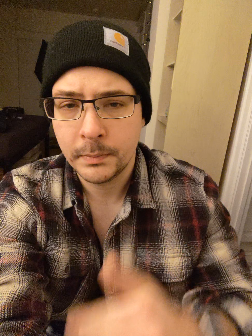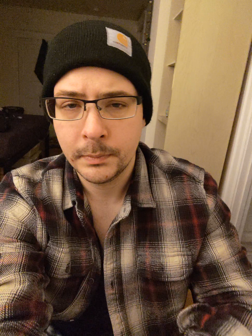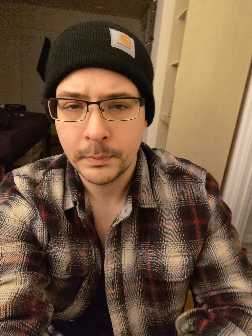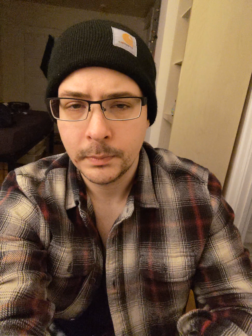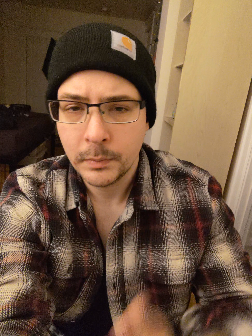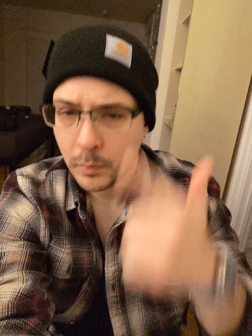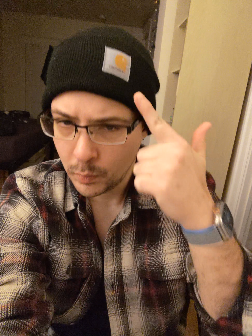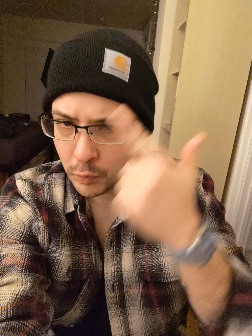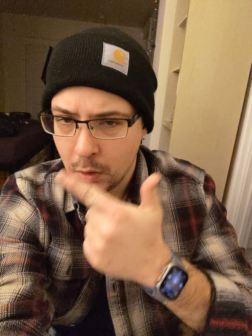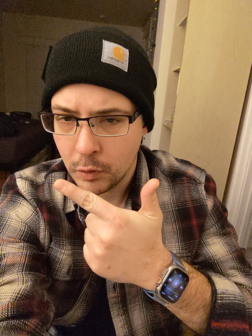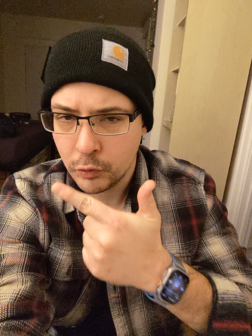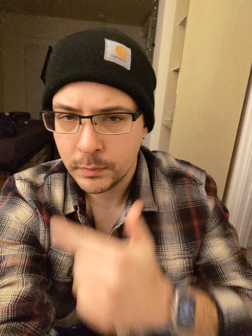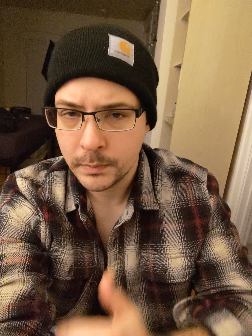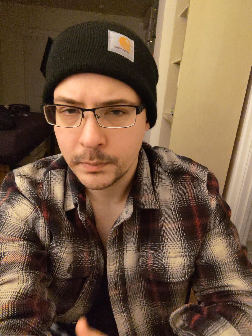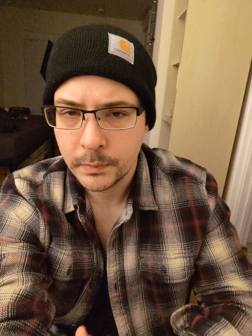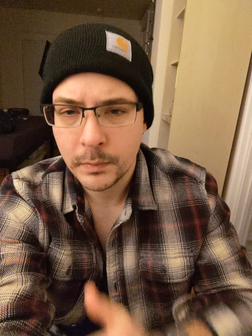brother